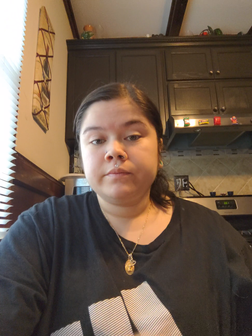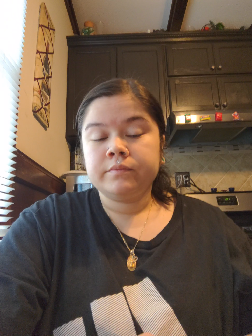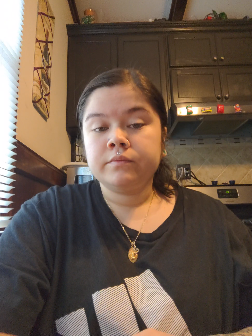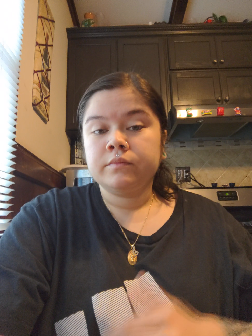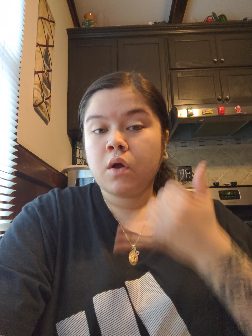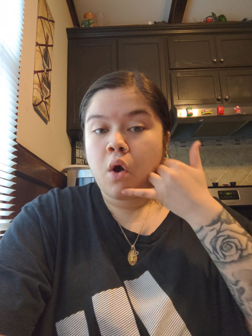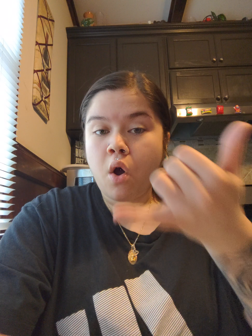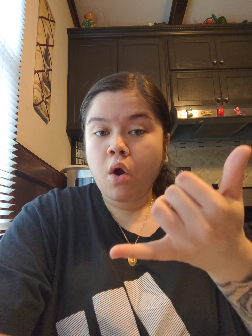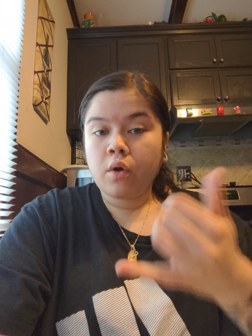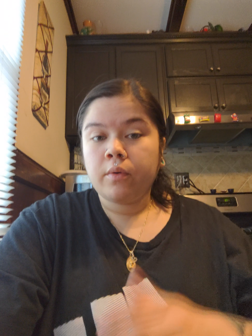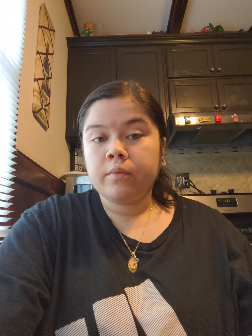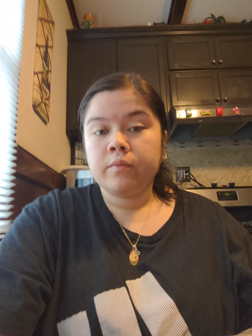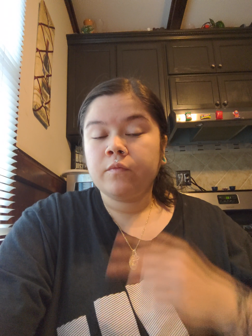call on the phone